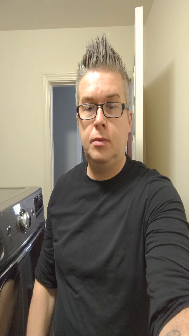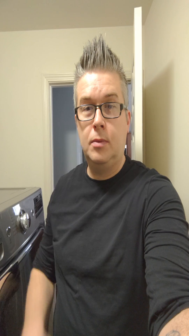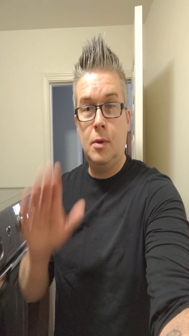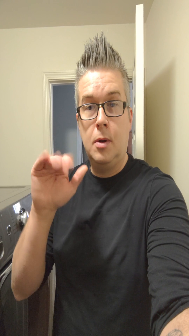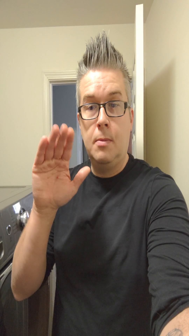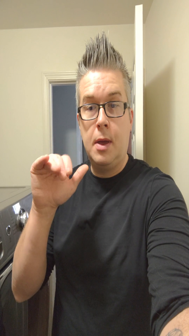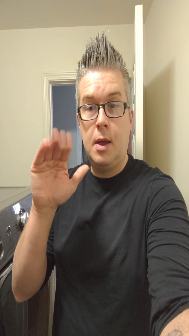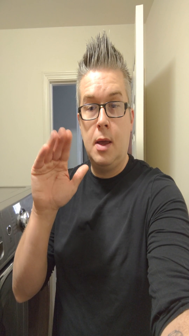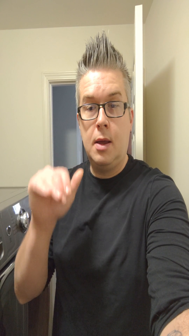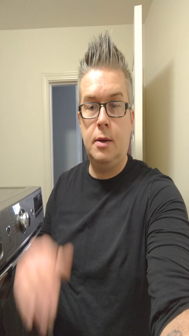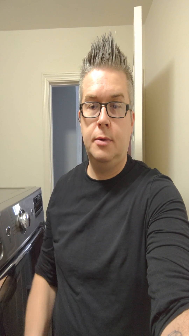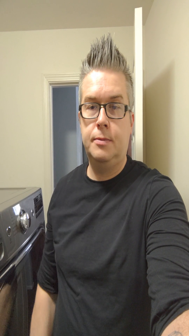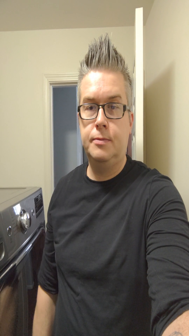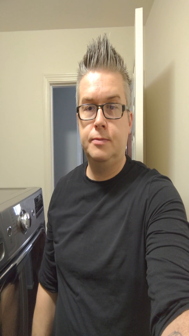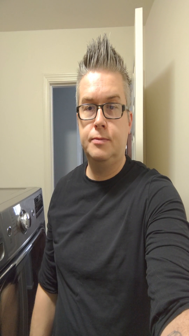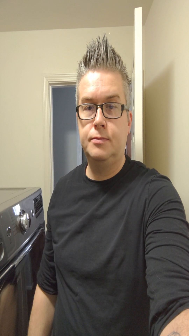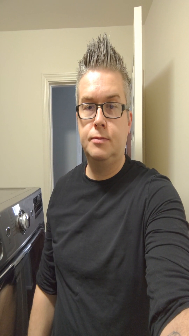bye